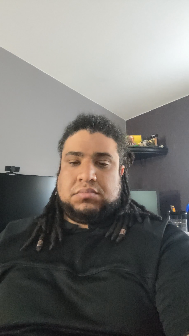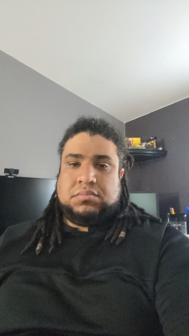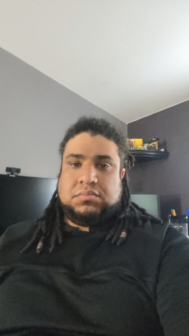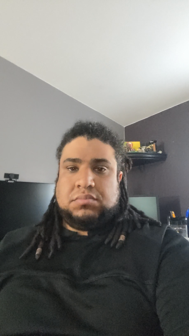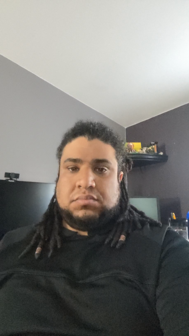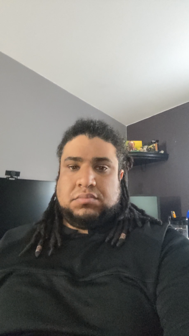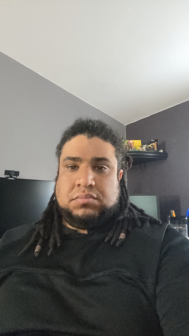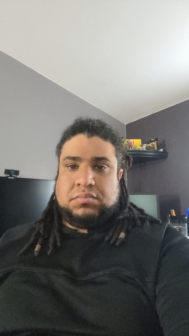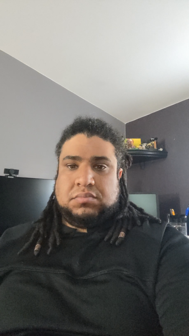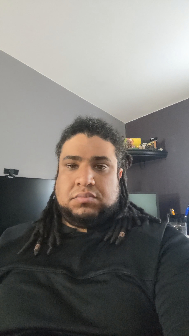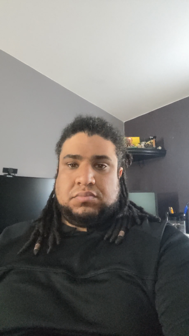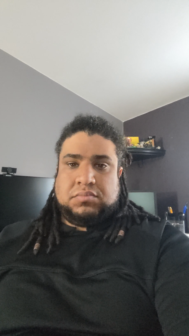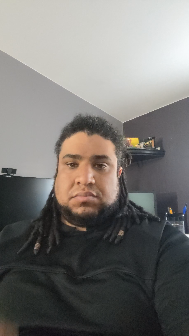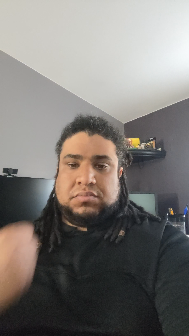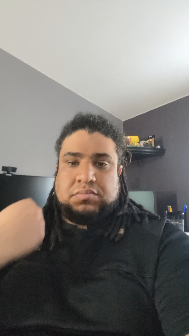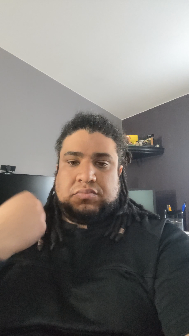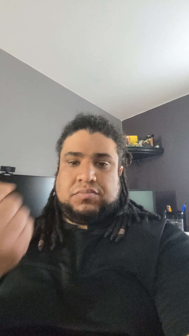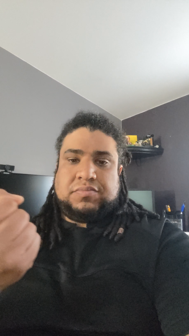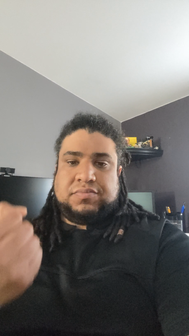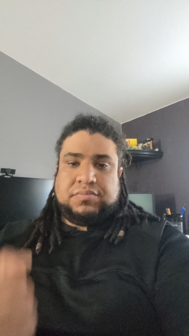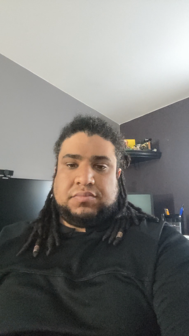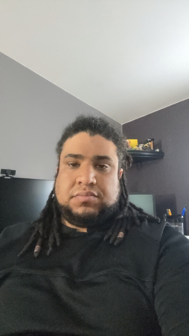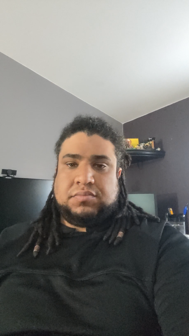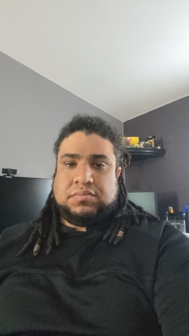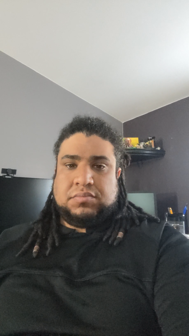drive